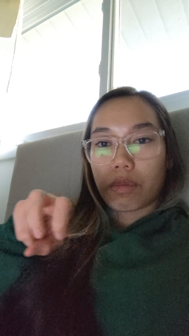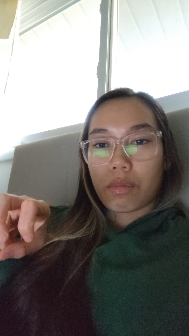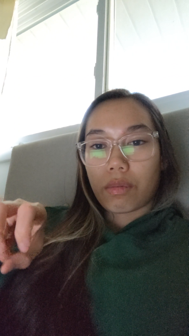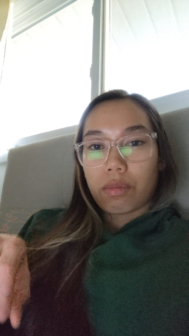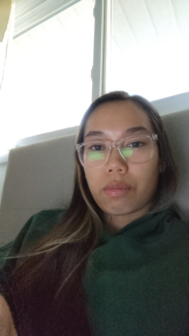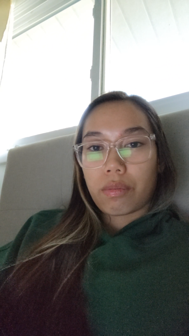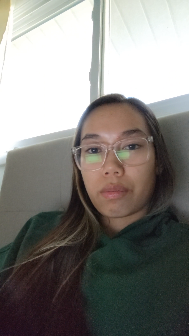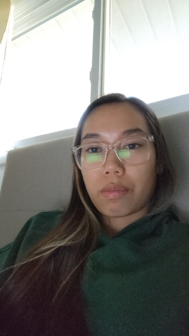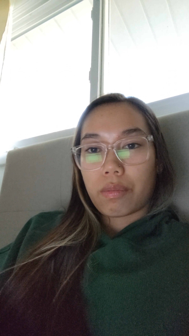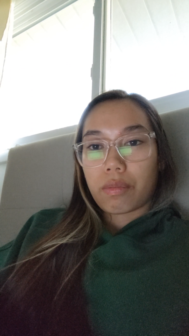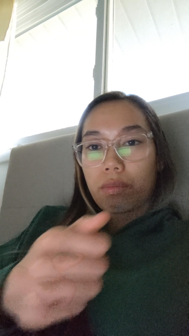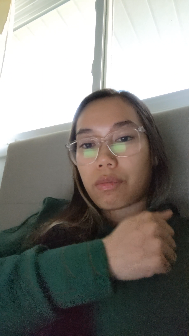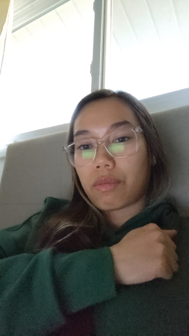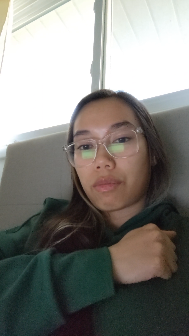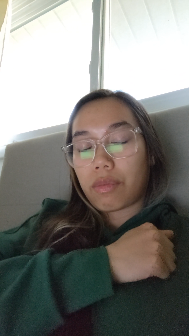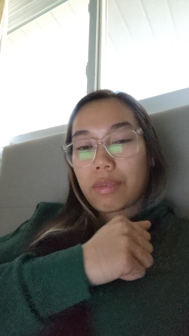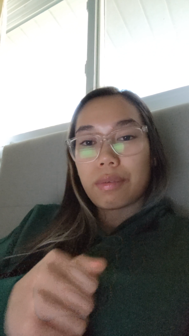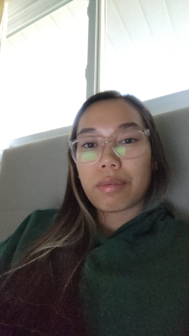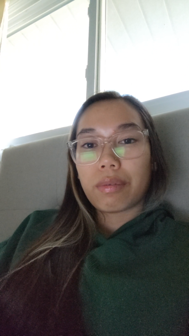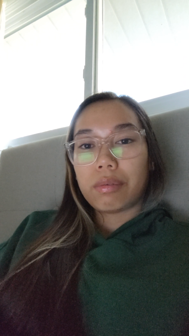hug